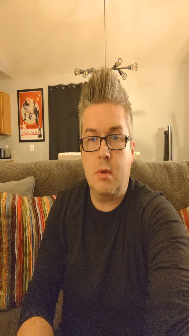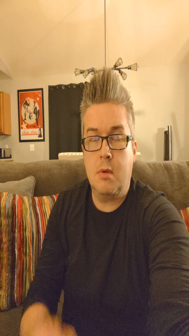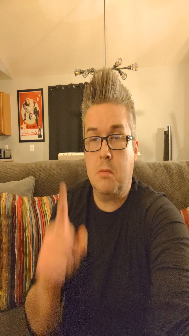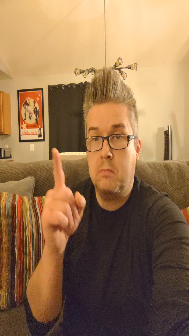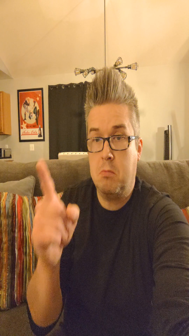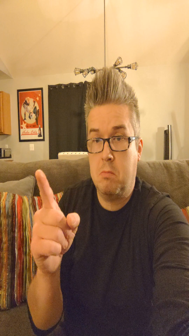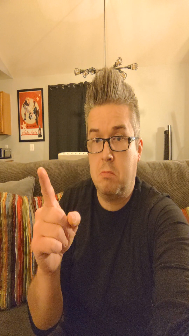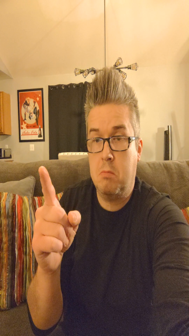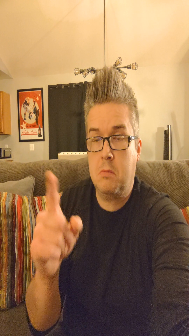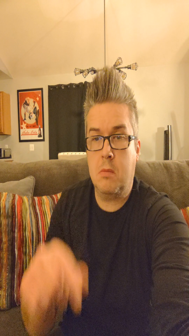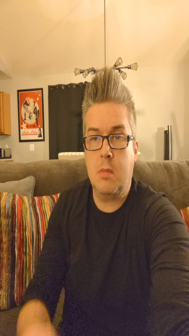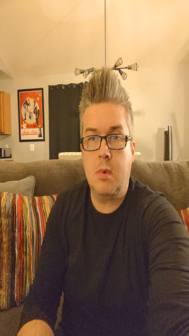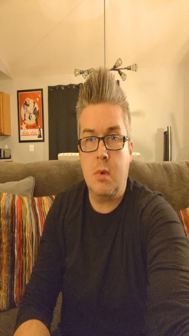he/she/it